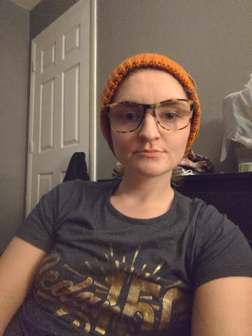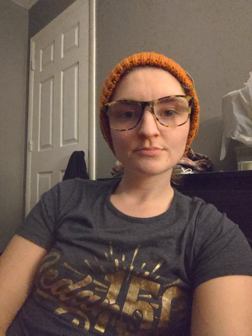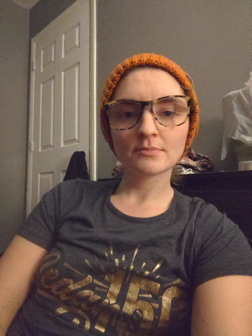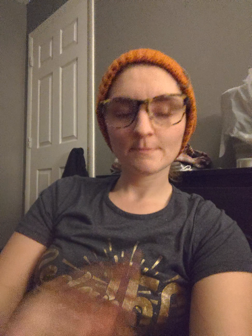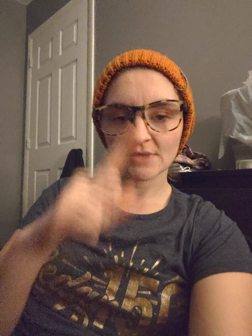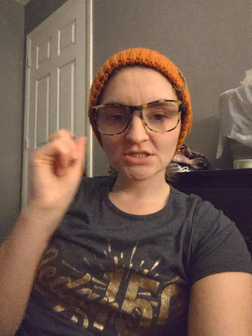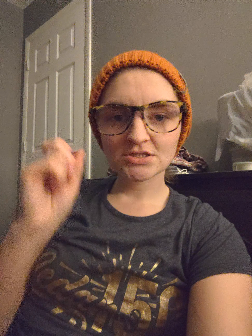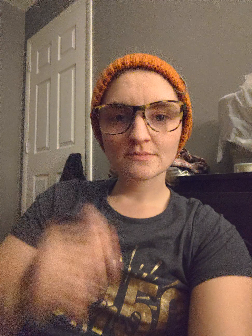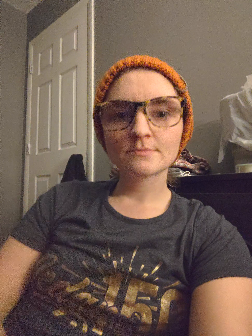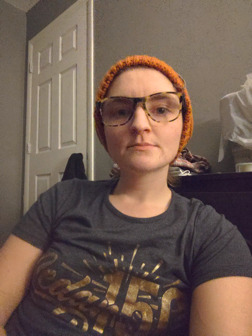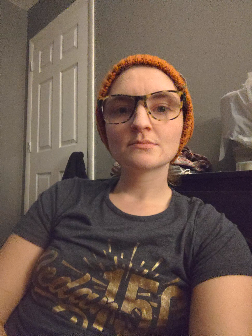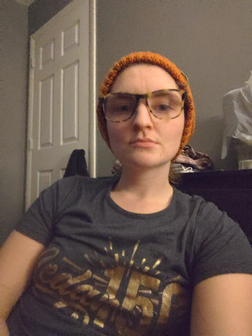because